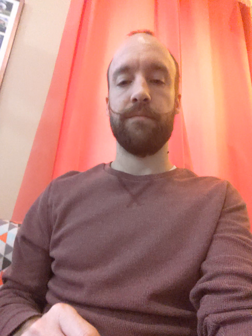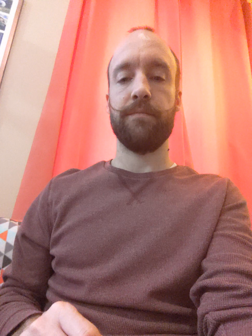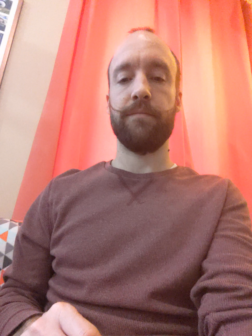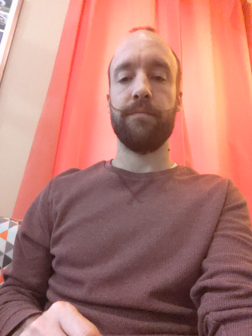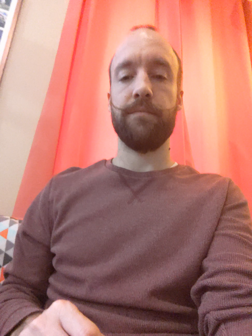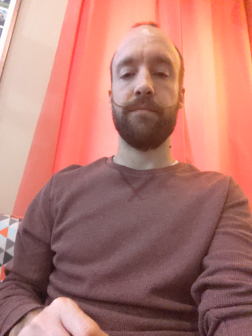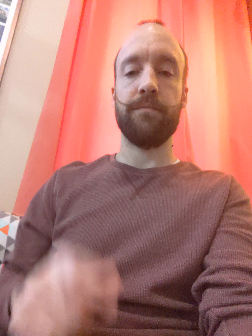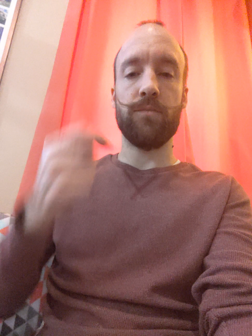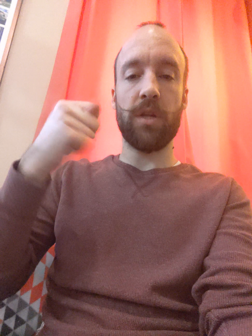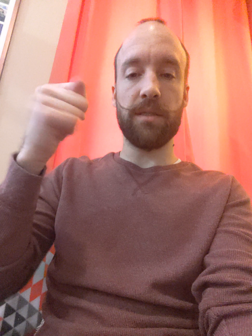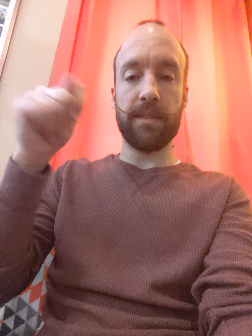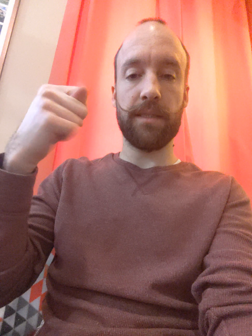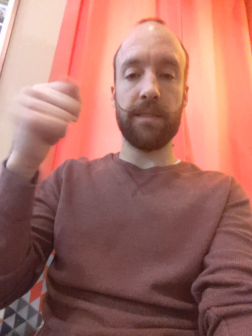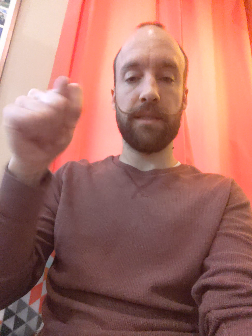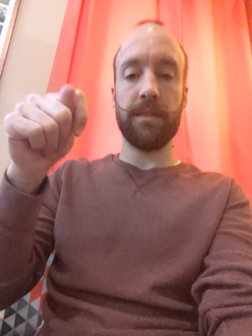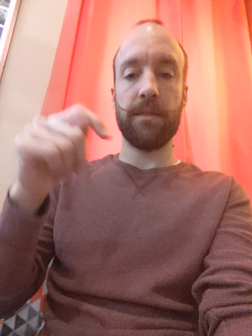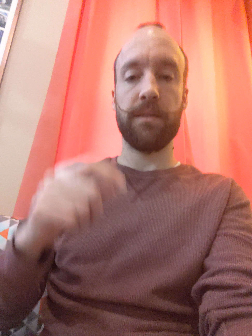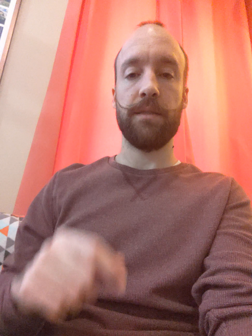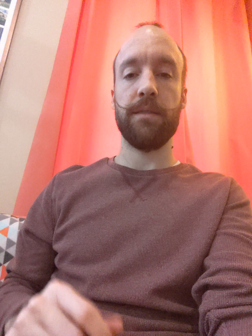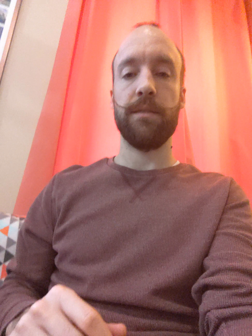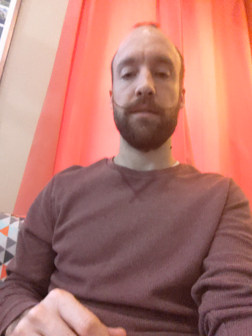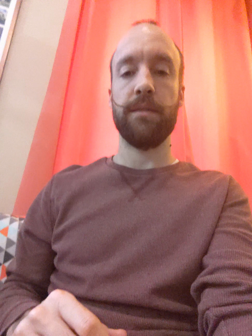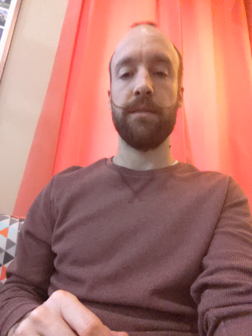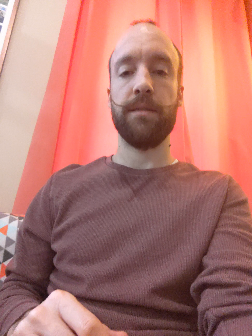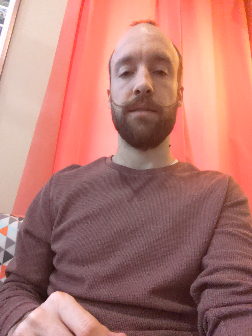toy